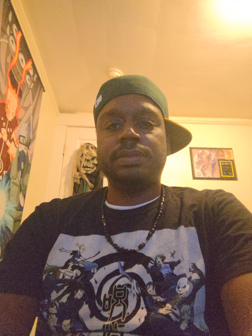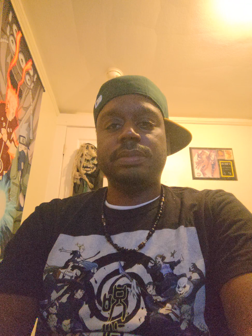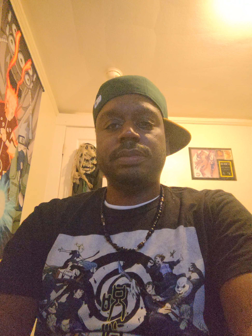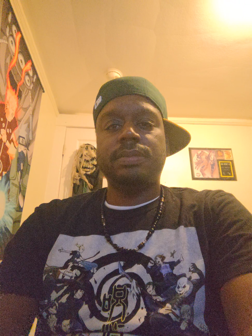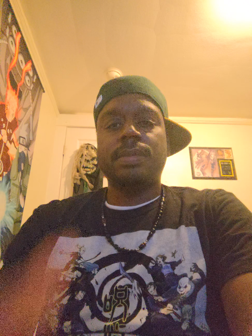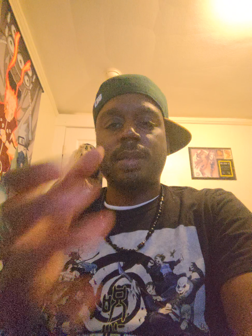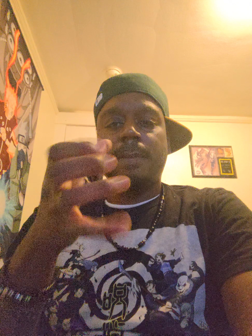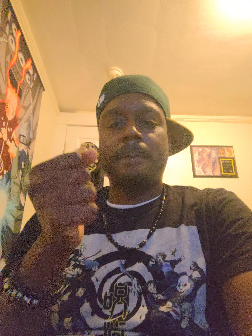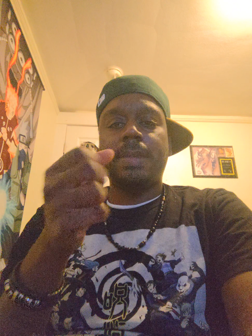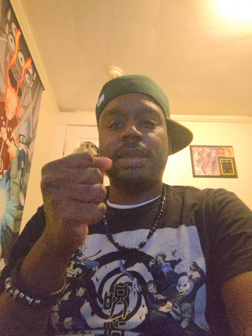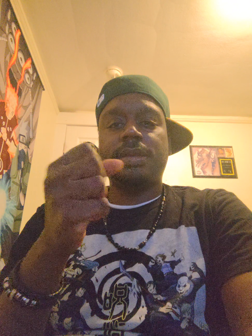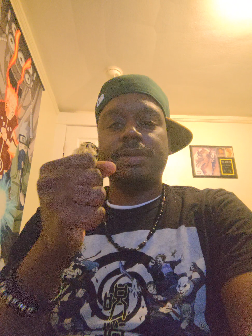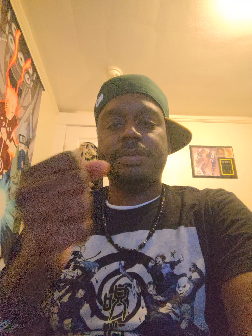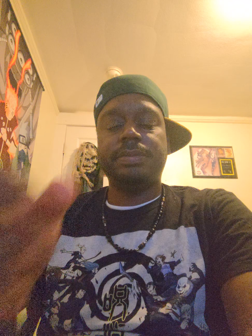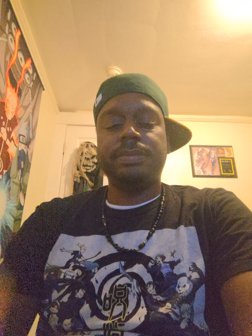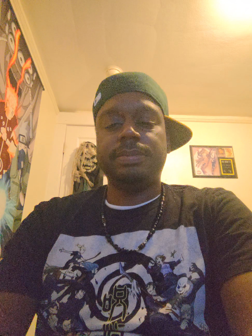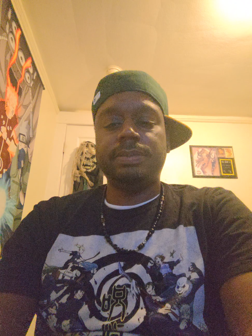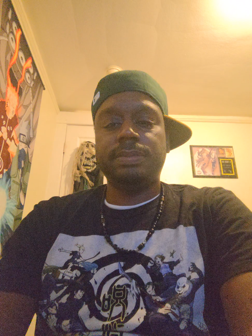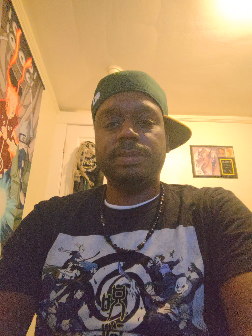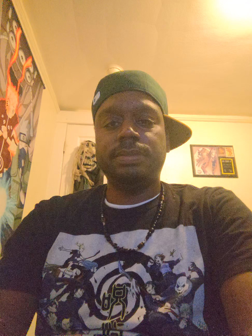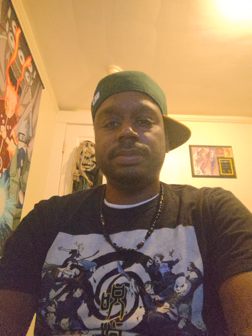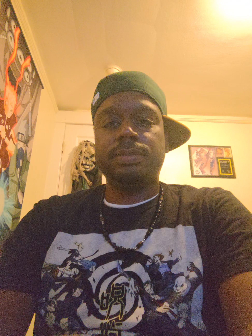milk